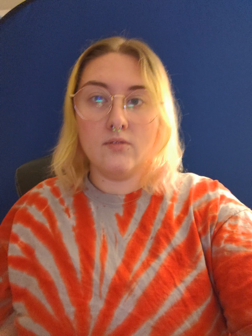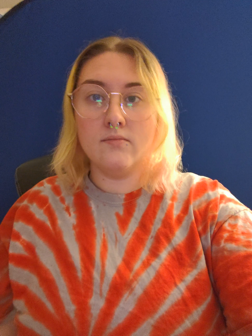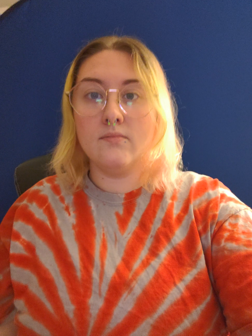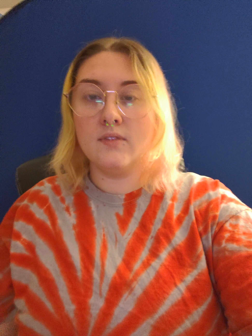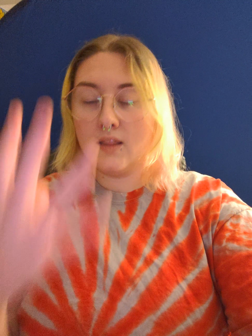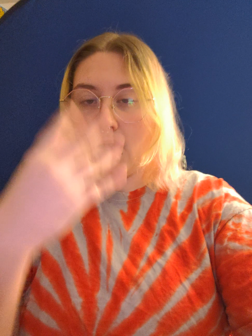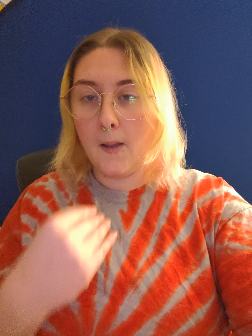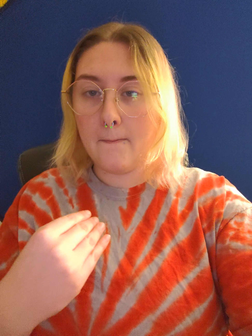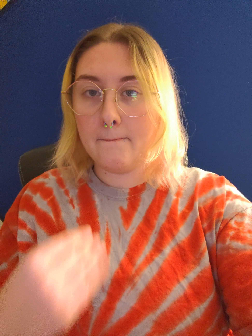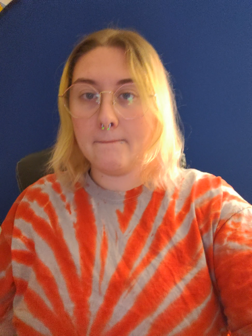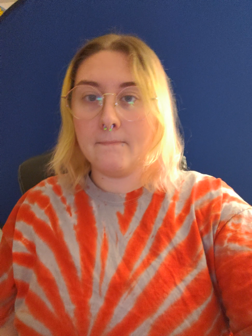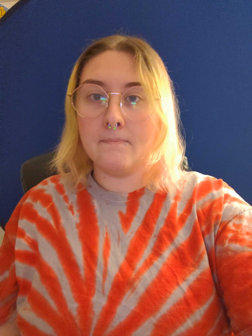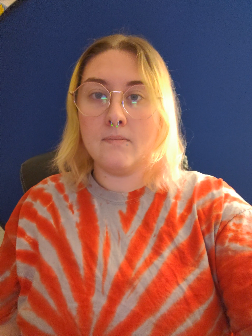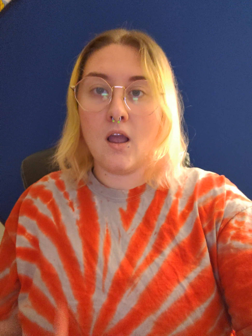nap